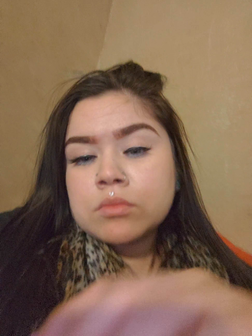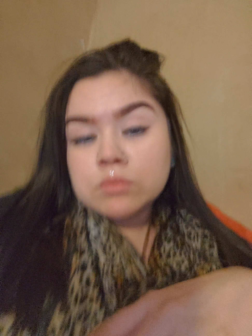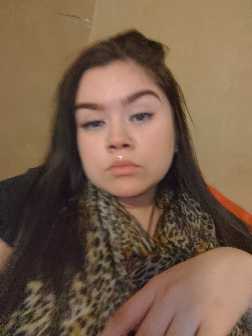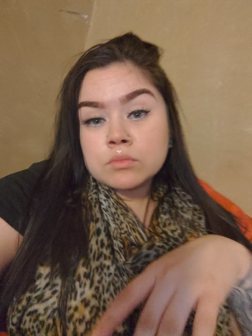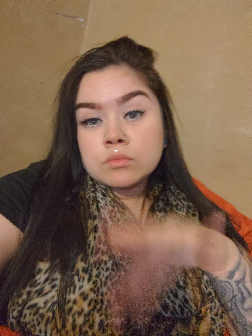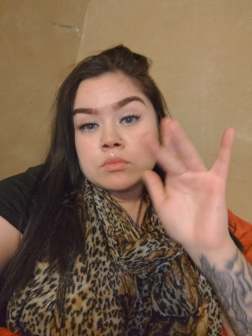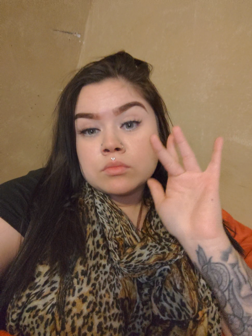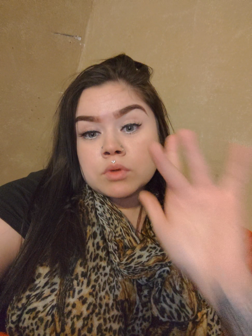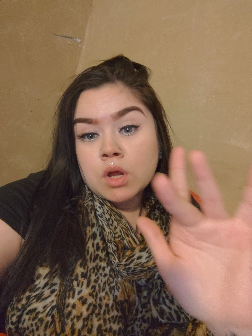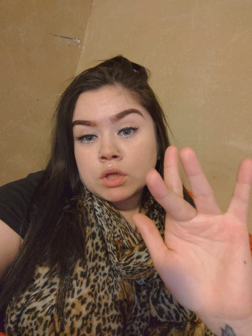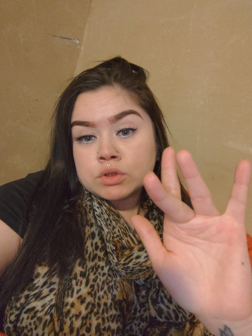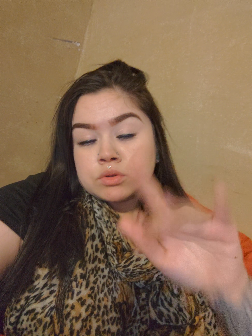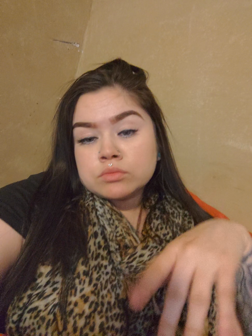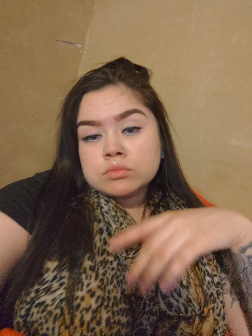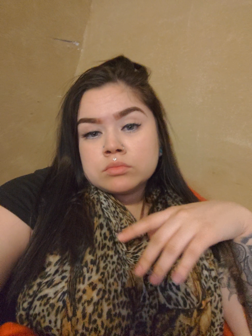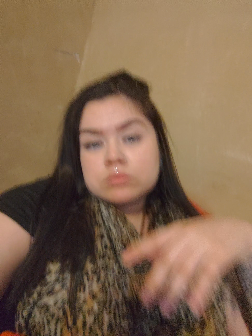touch